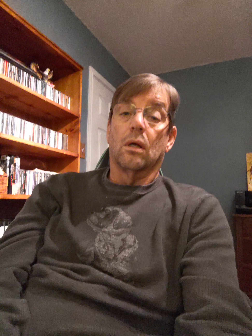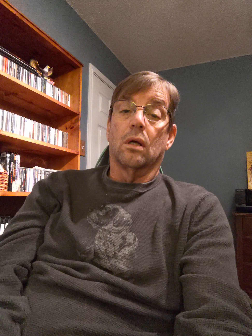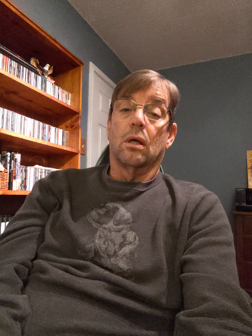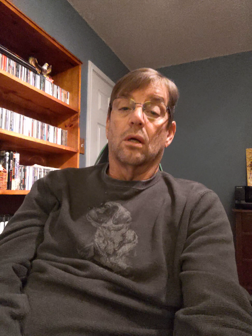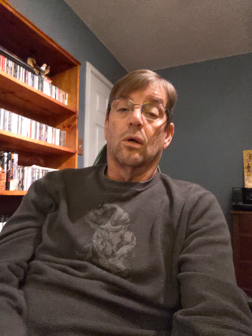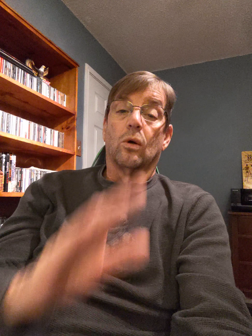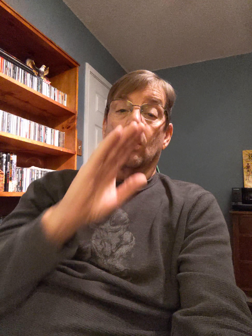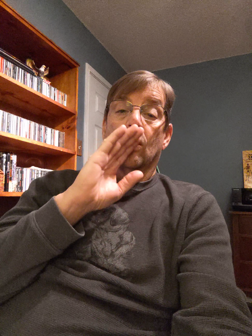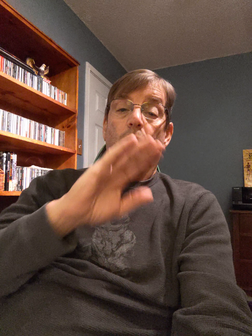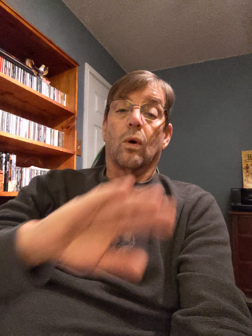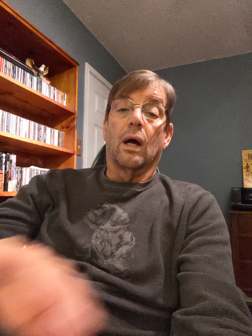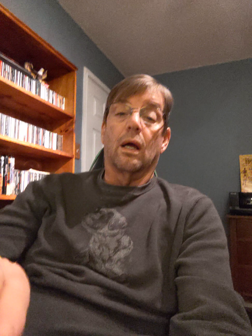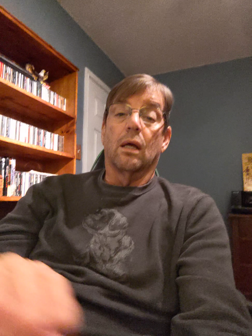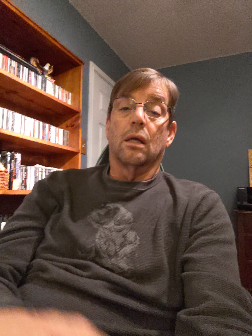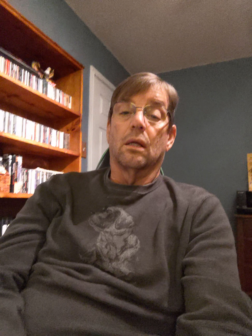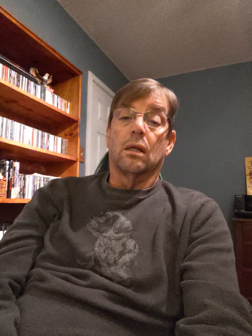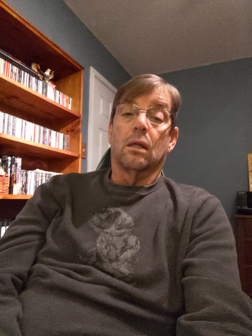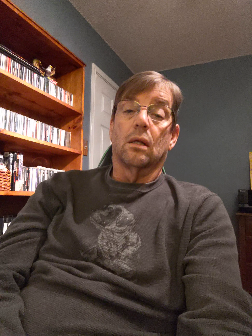quiet